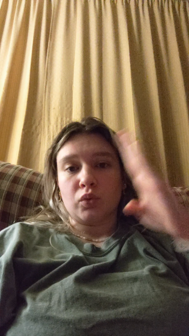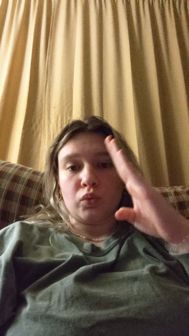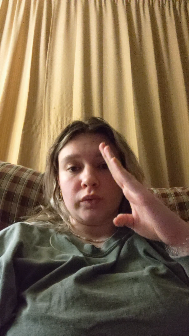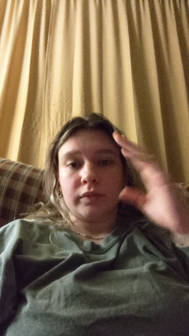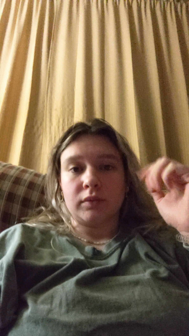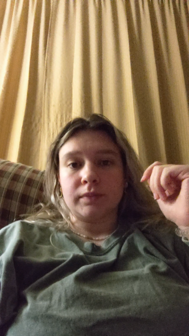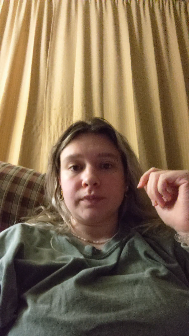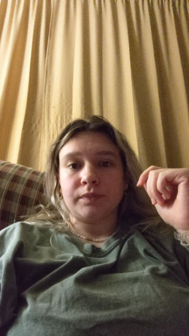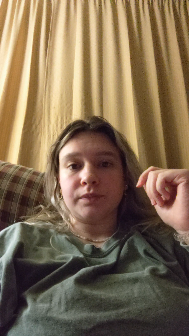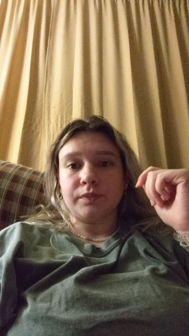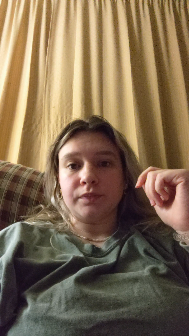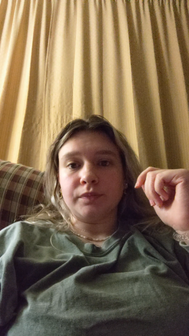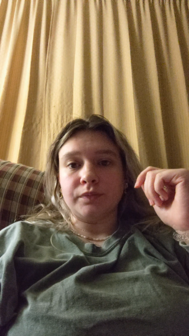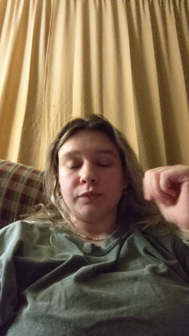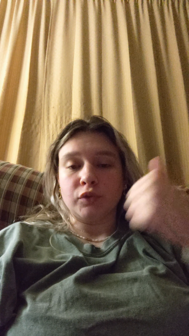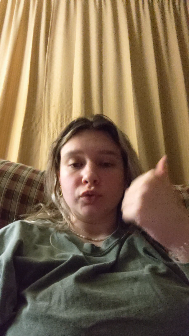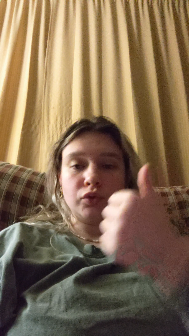chase